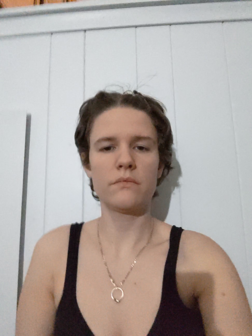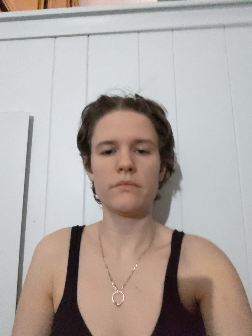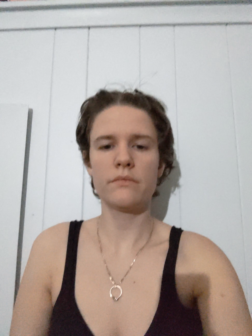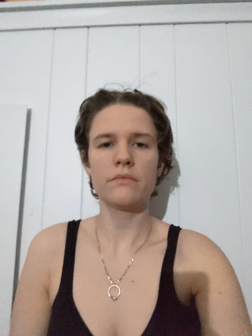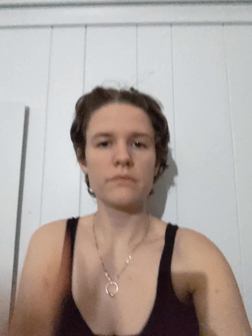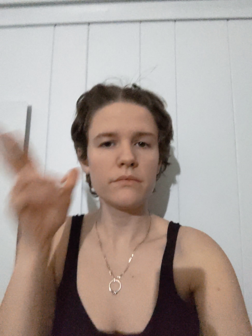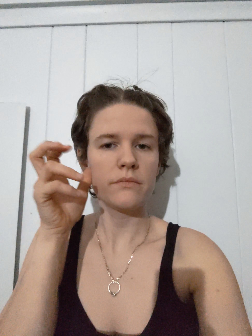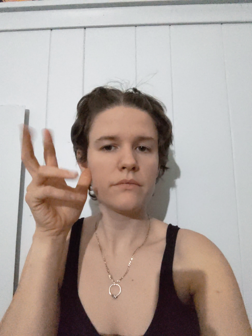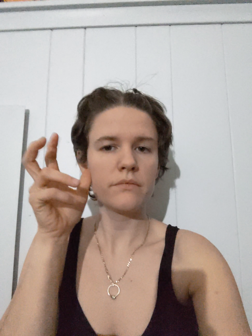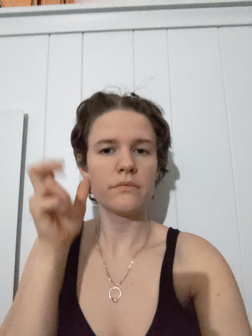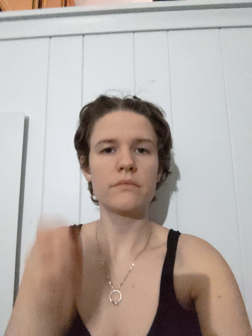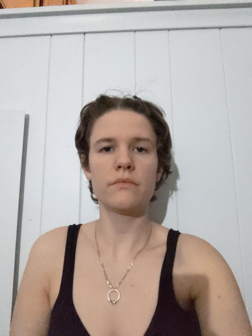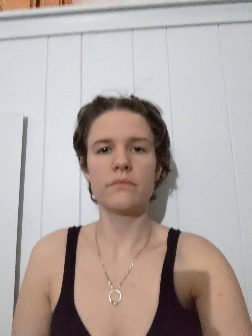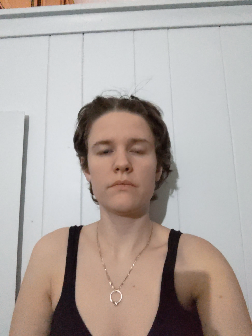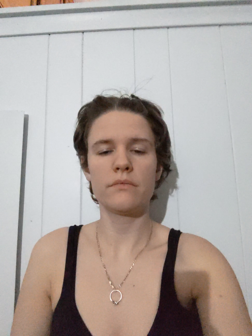hear